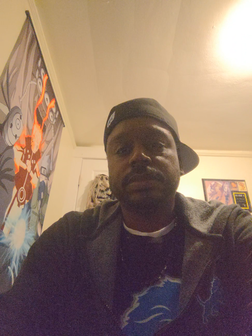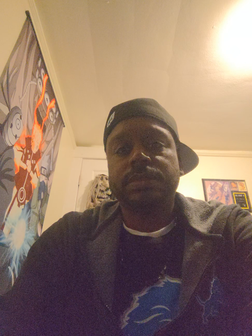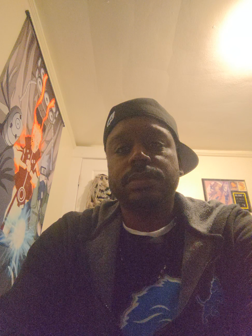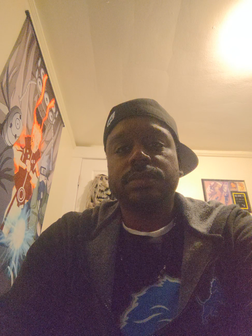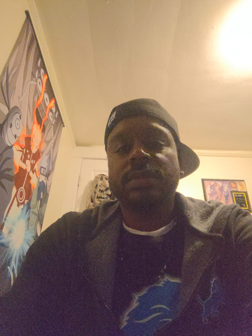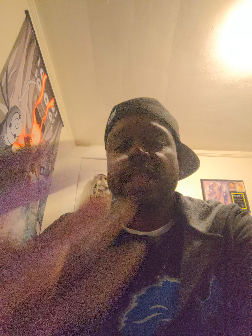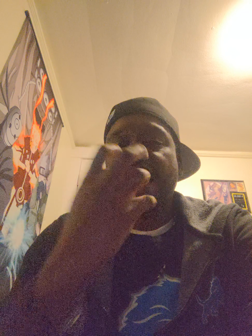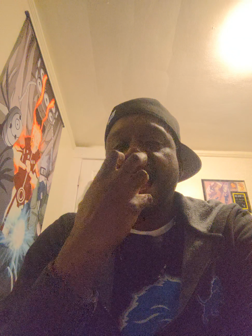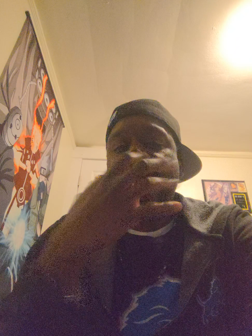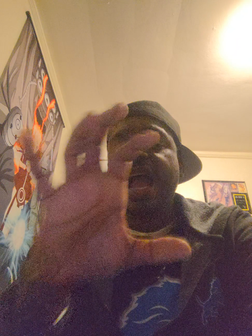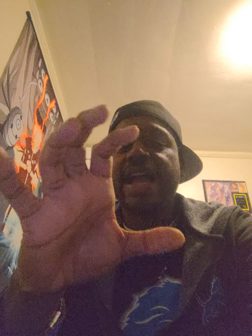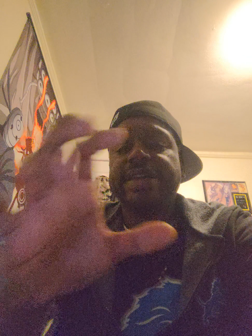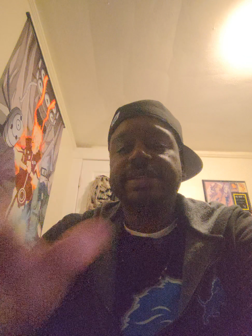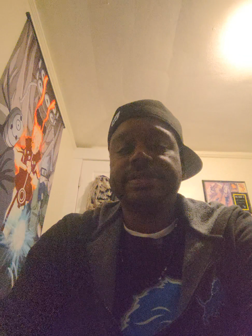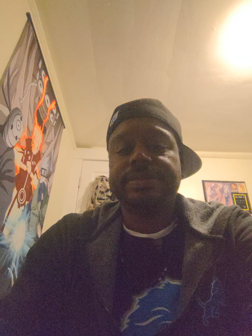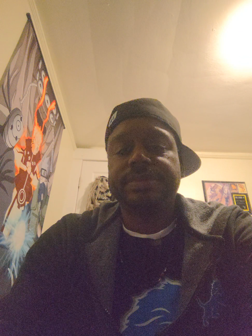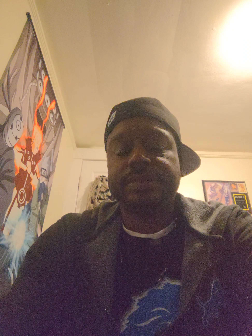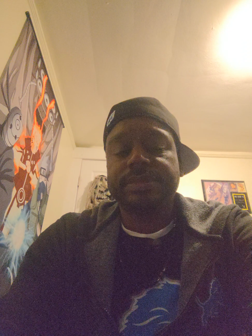hot